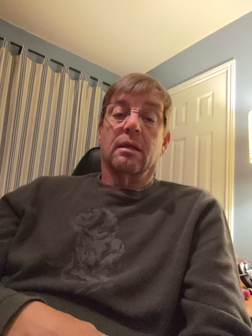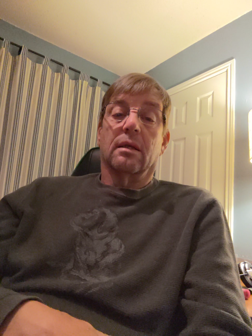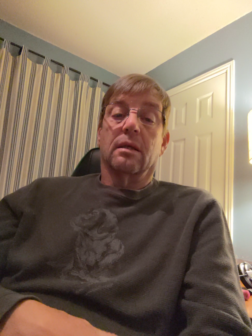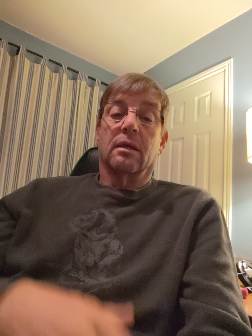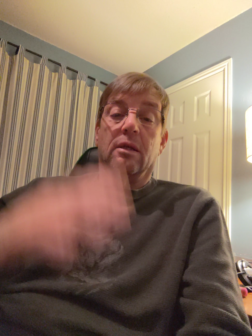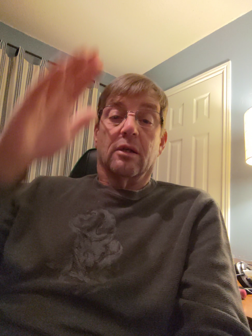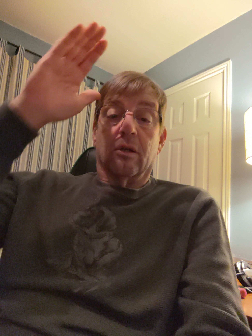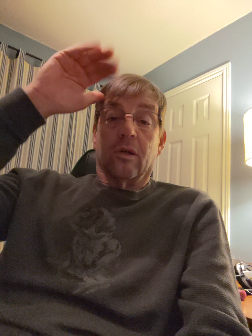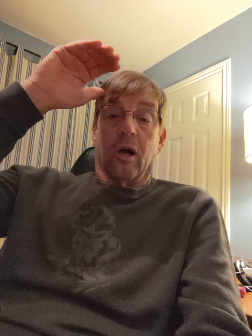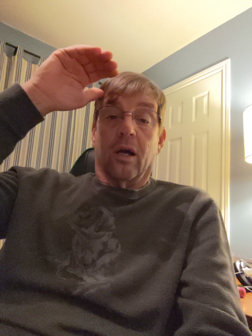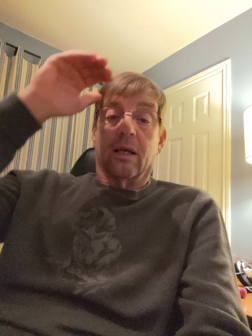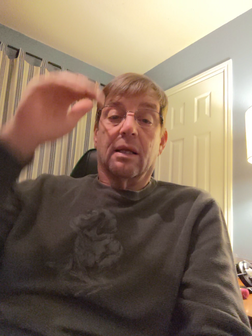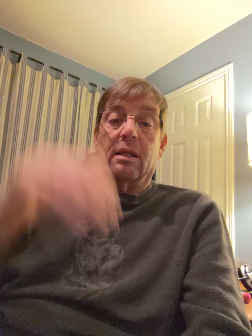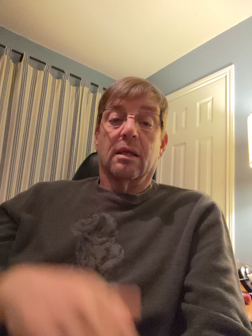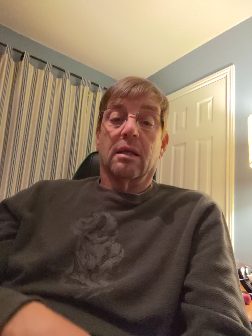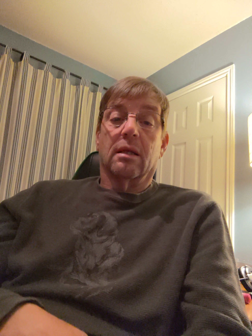donkey